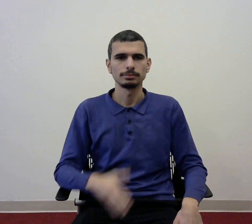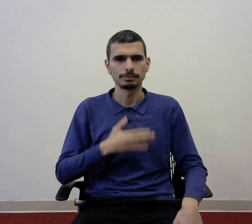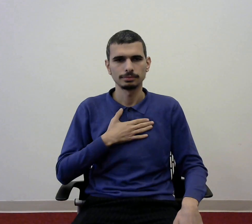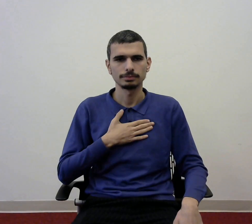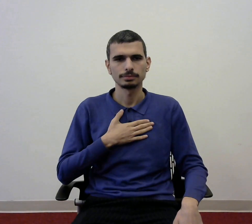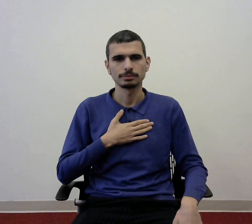mənə